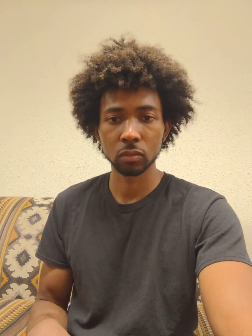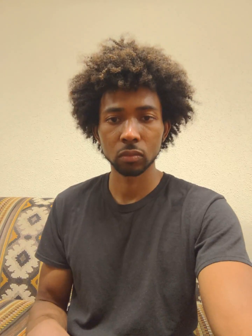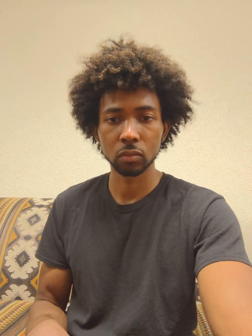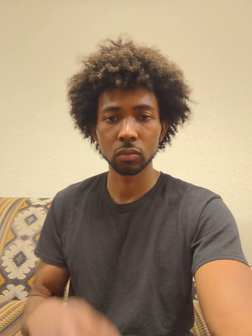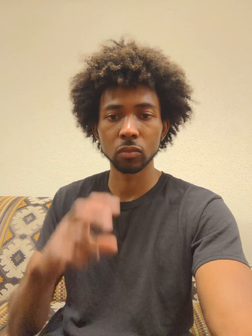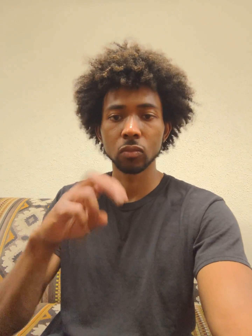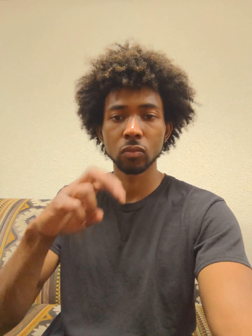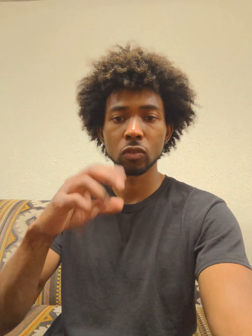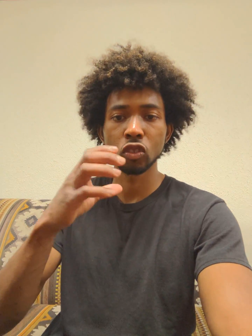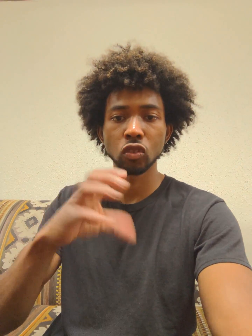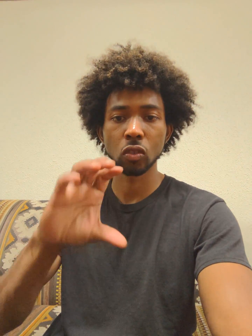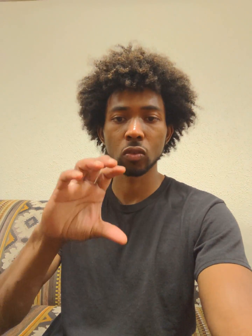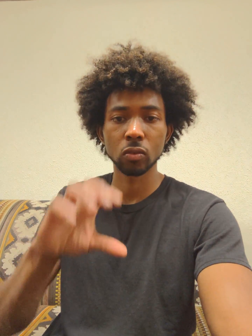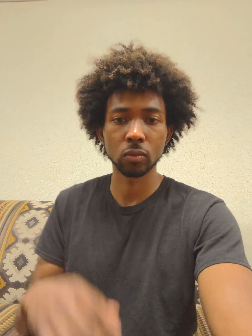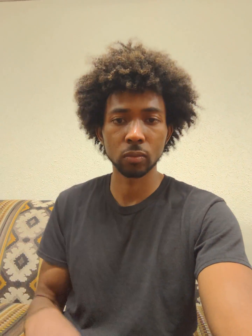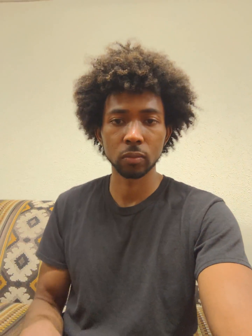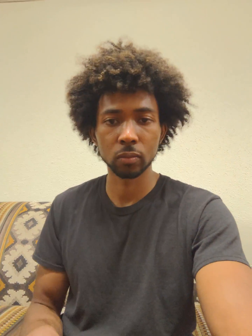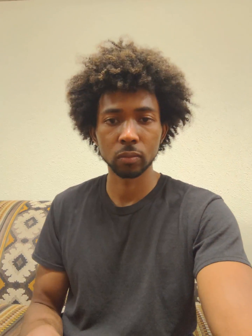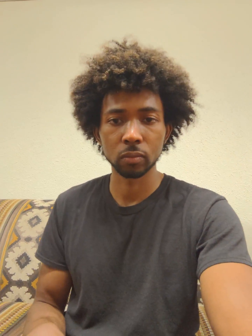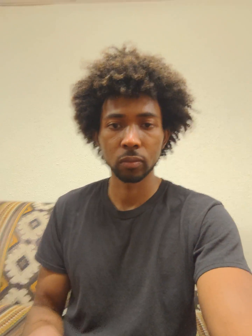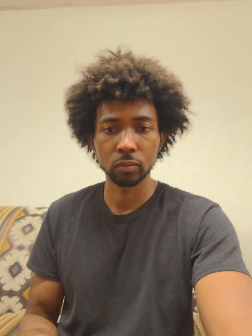potato chip